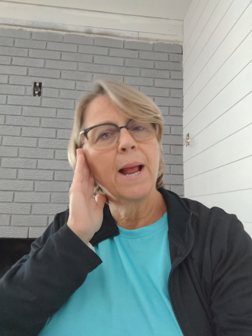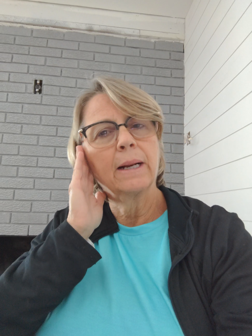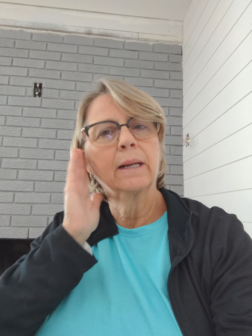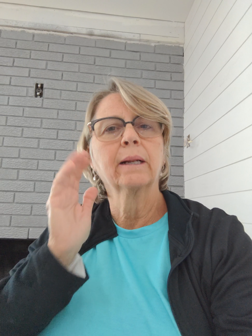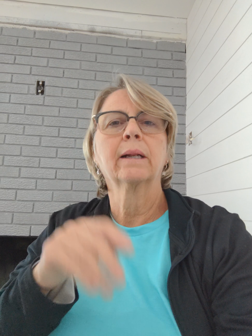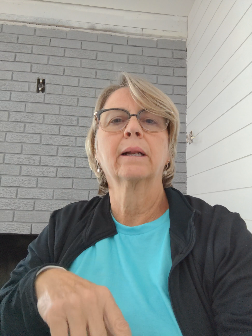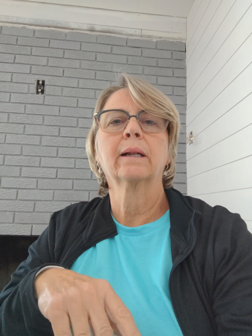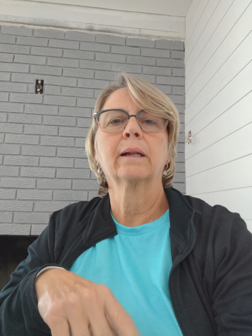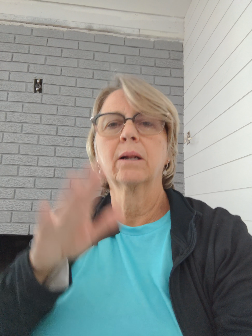bed